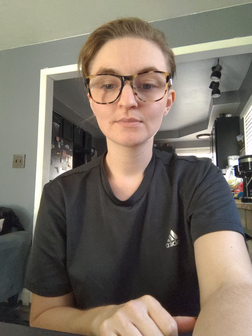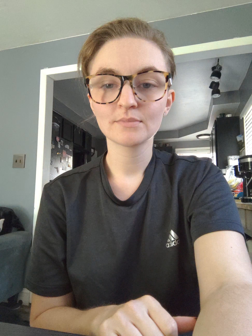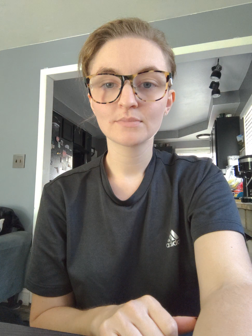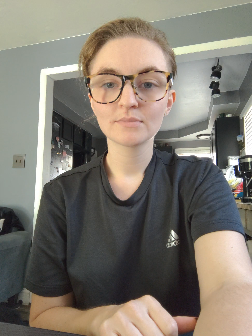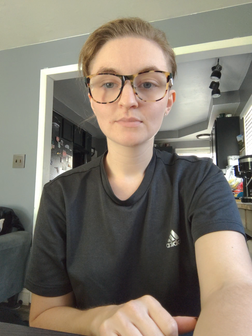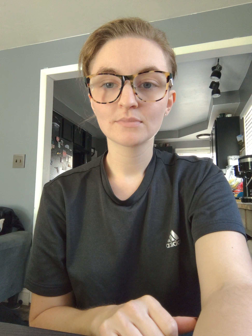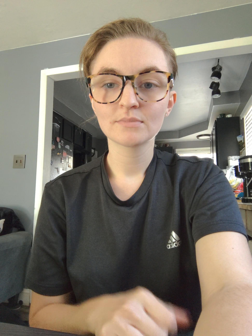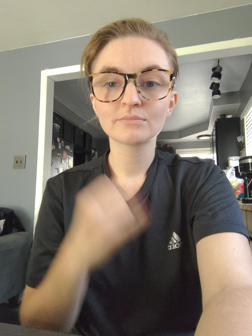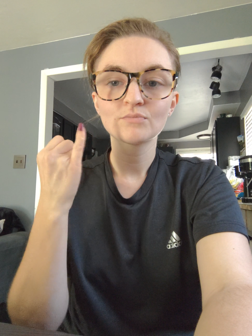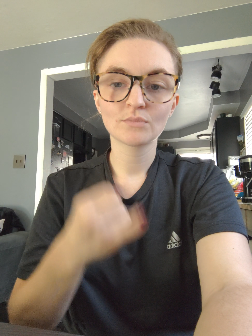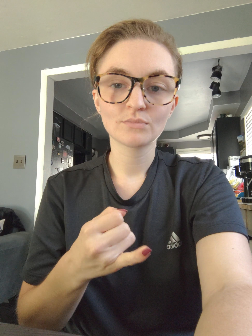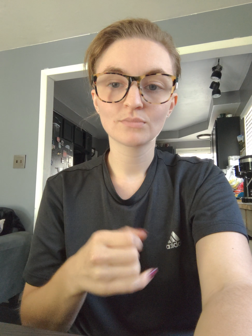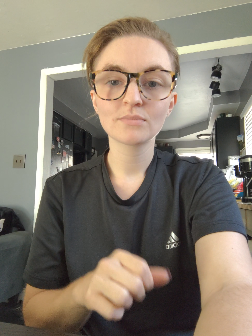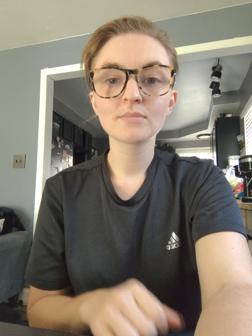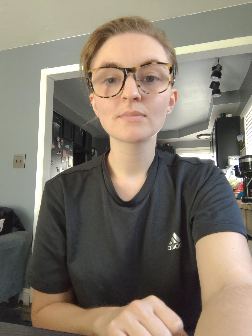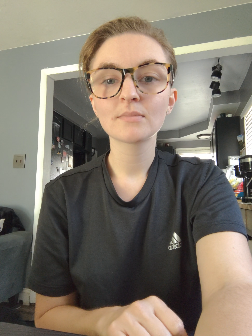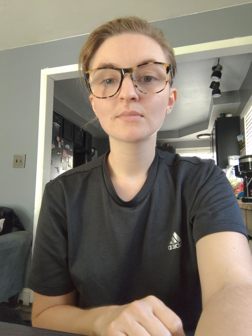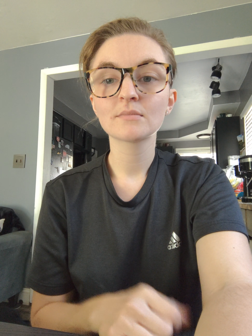last